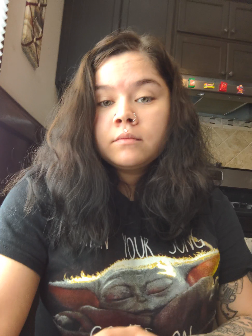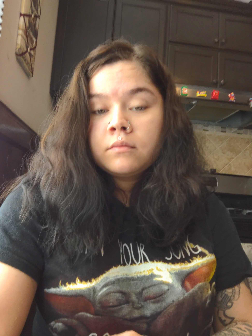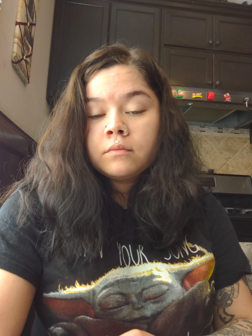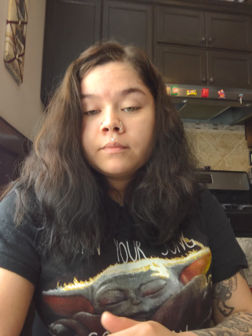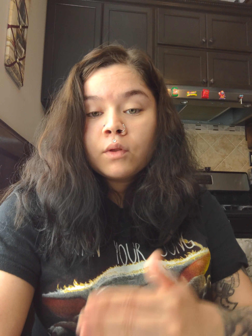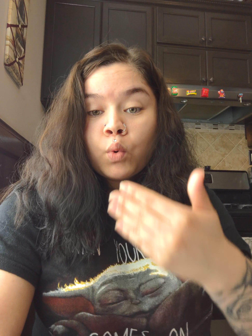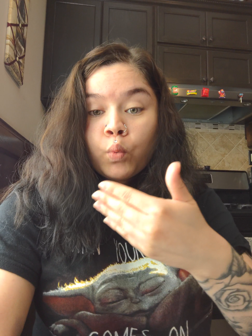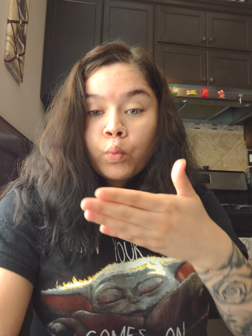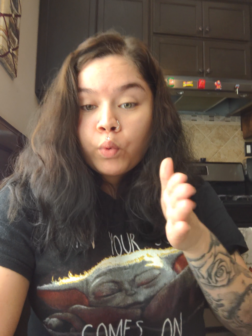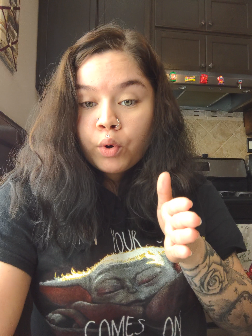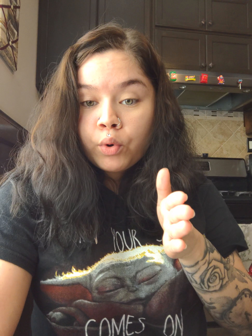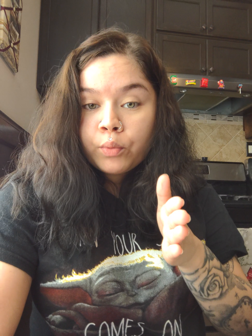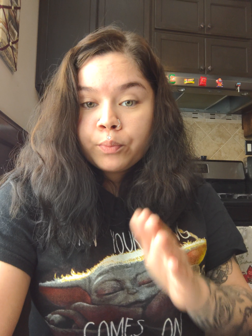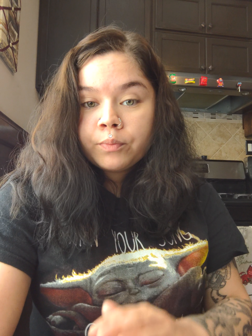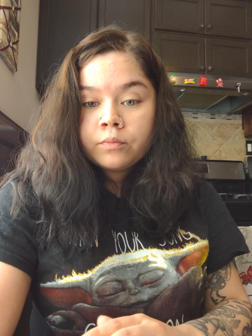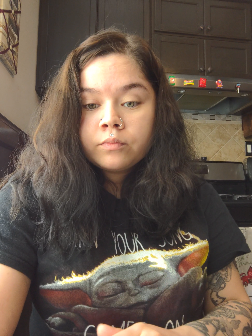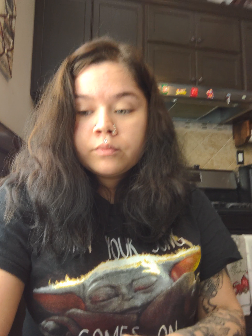room